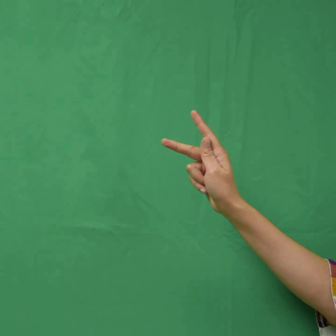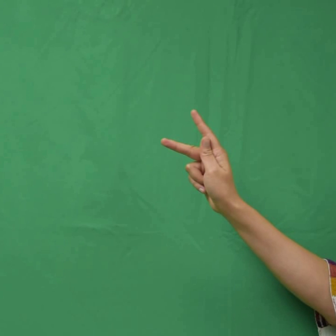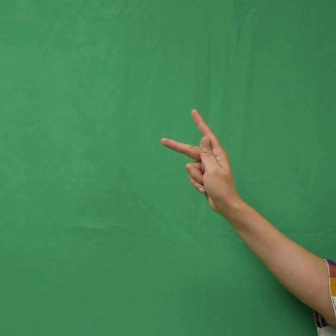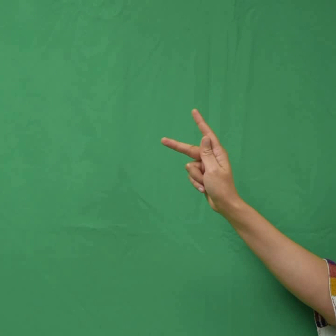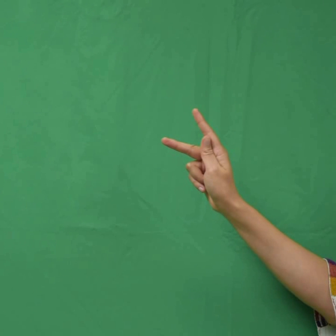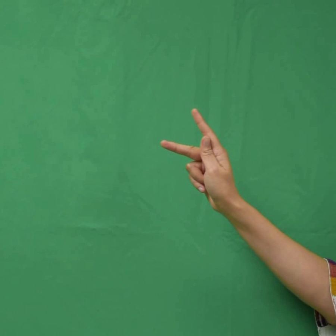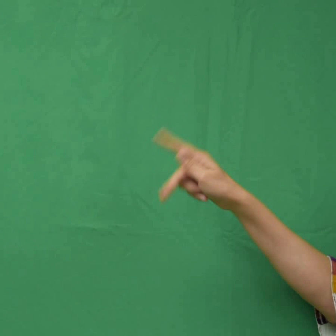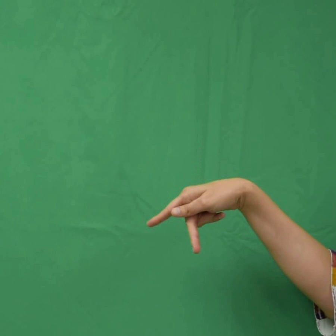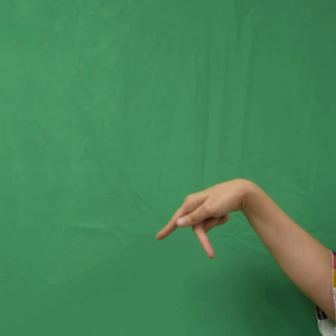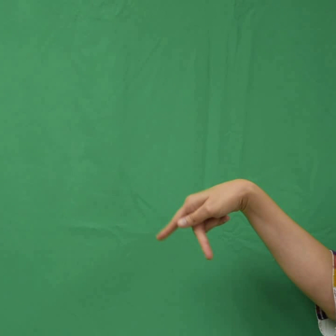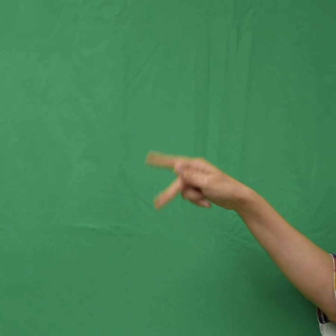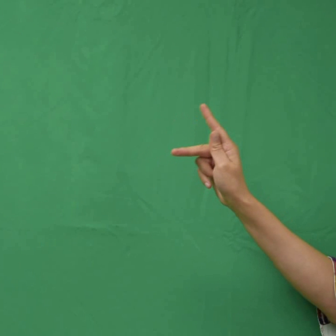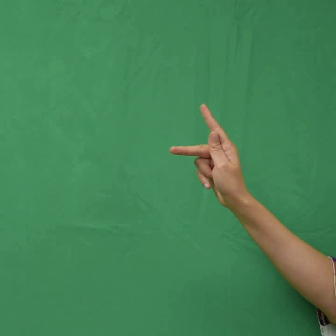K